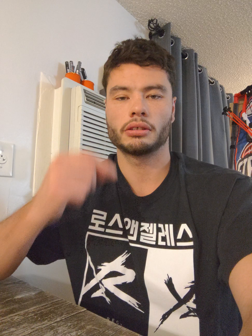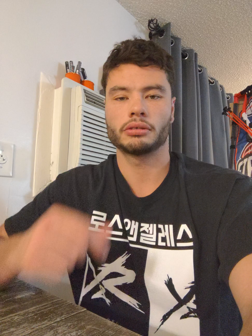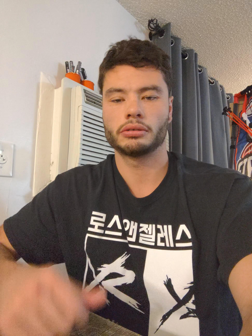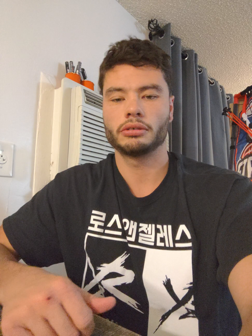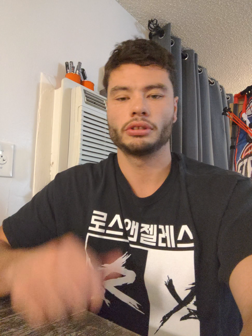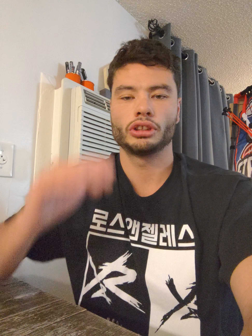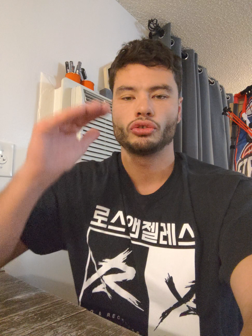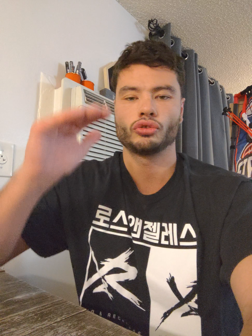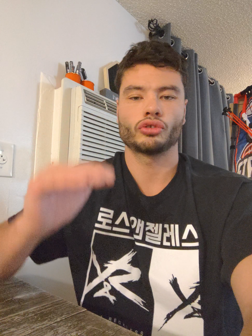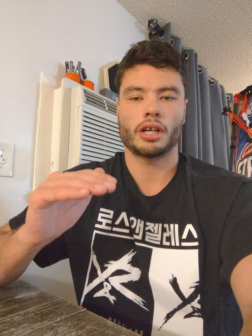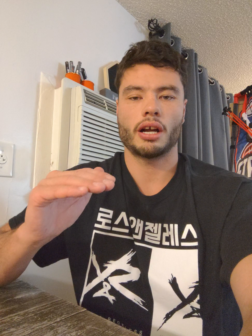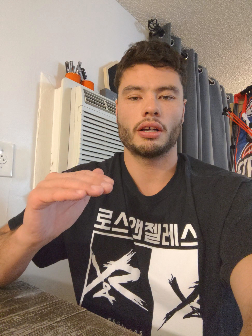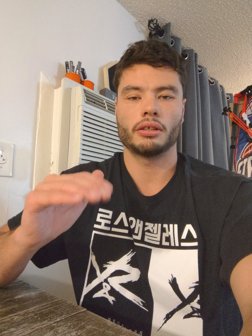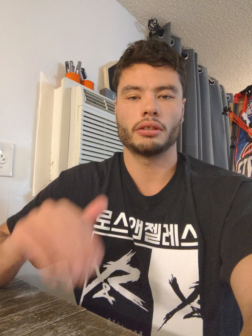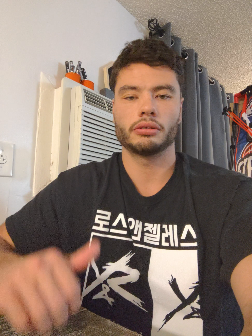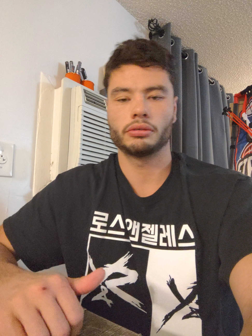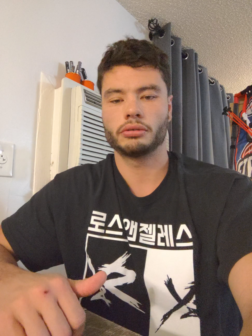child